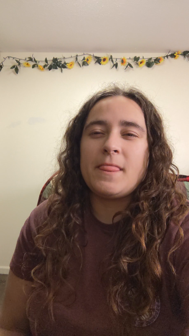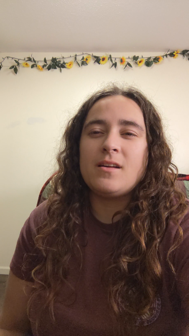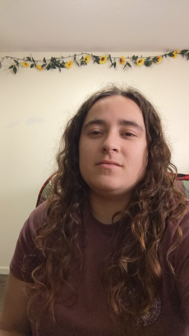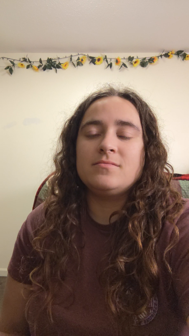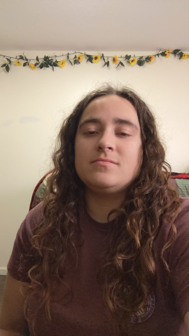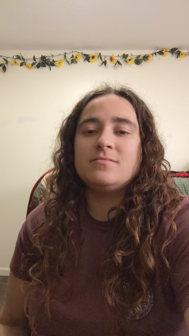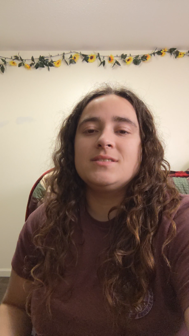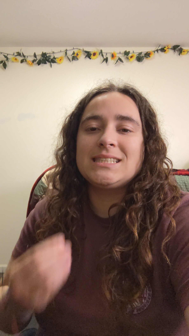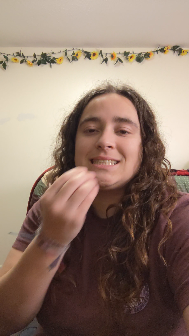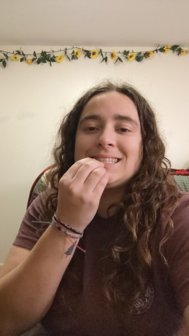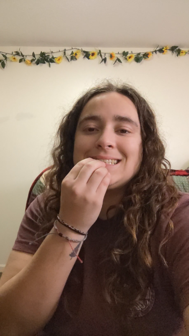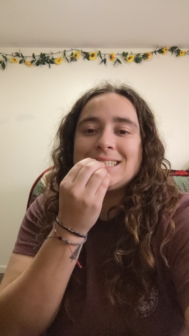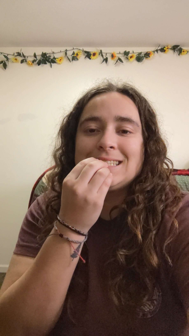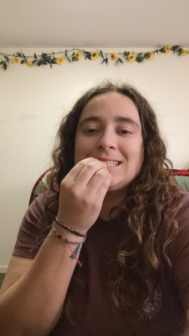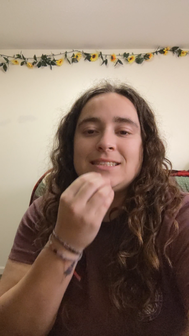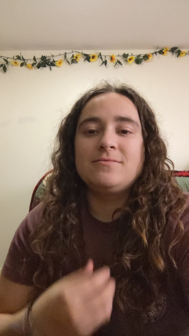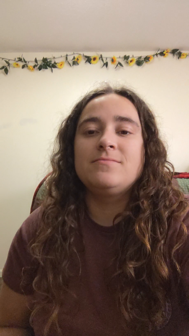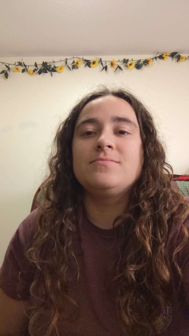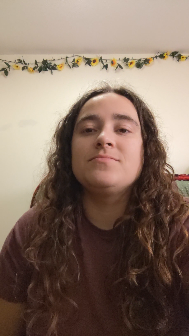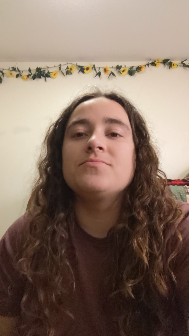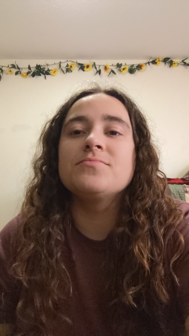eat